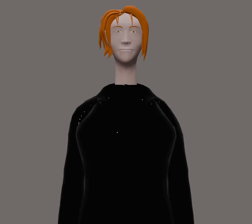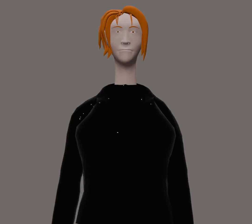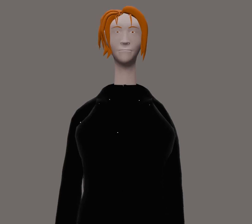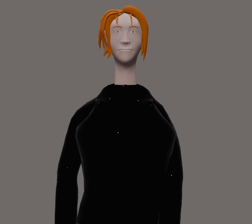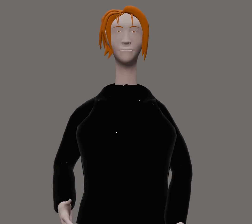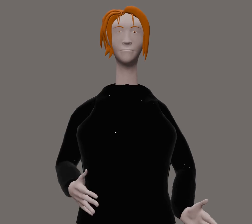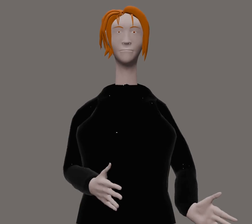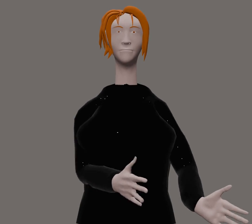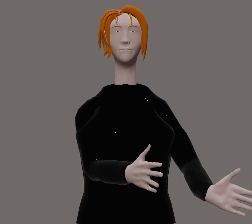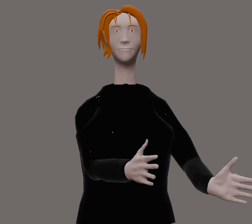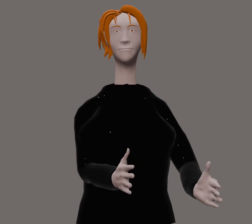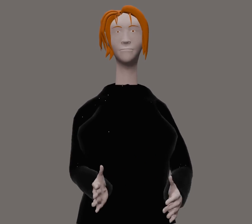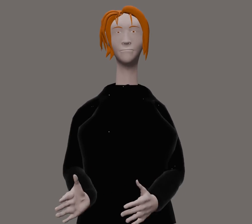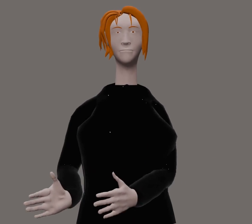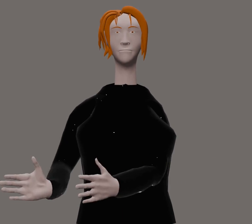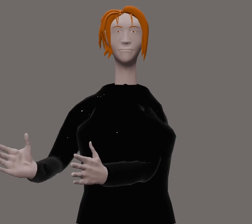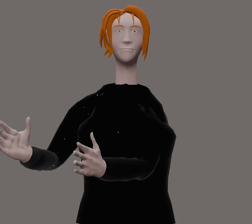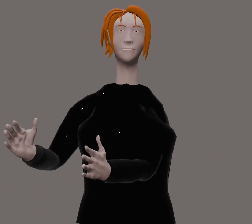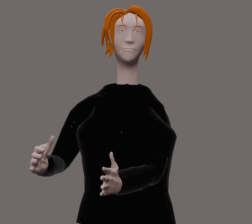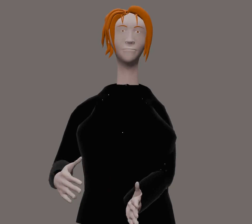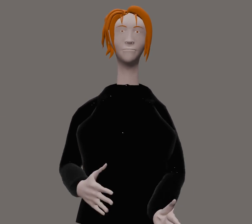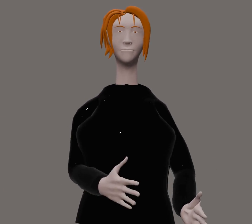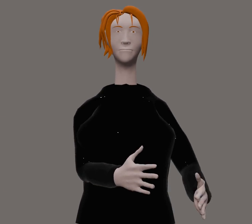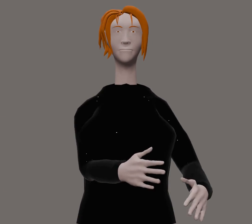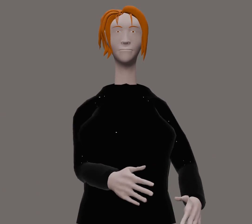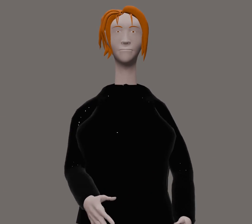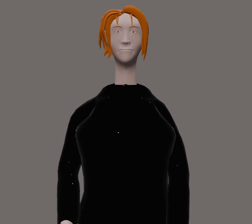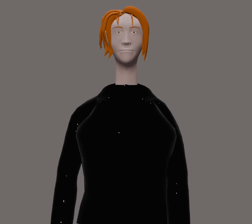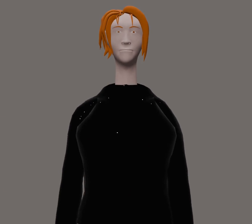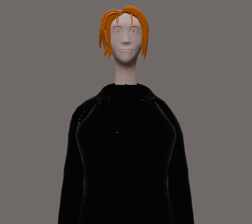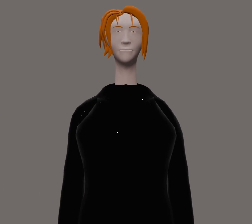Blustery